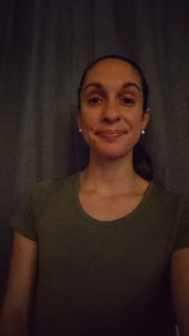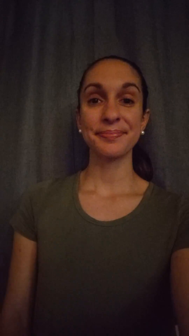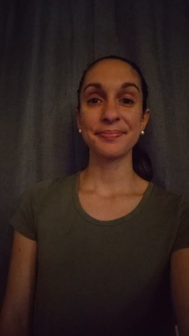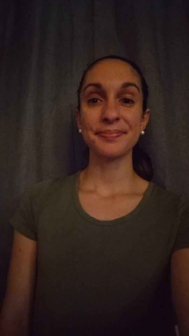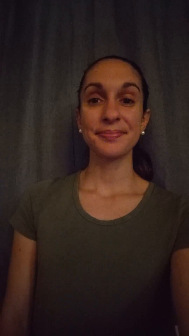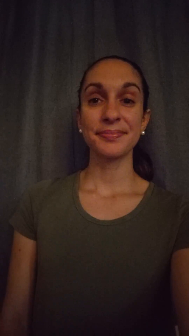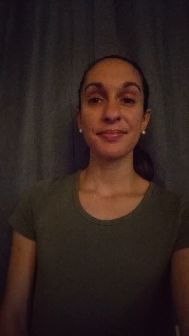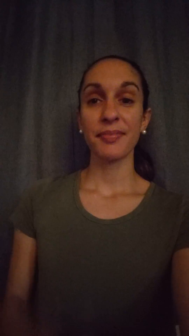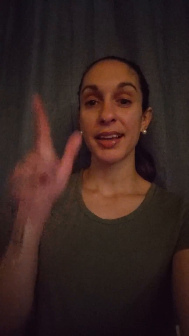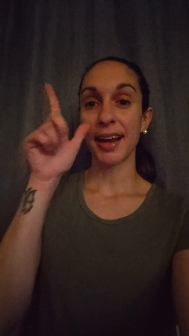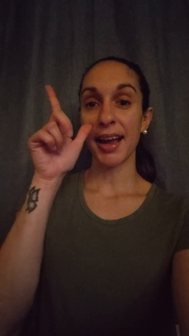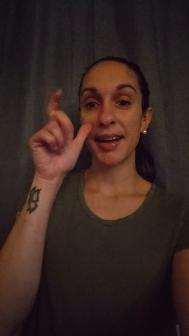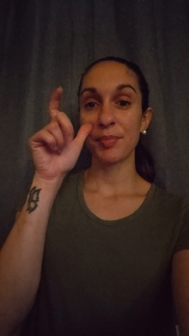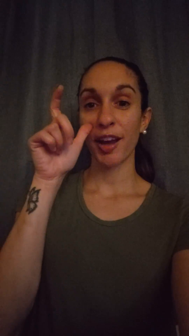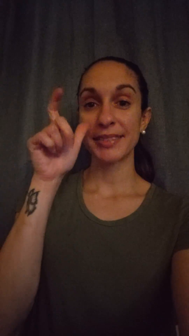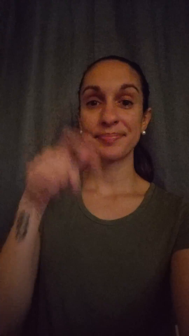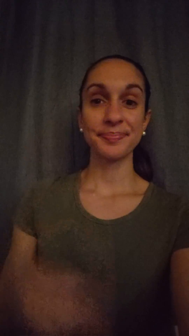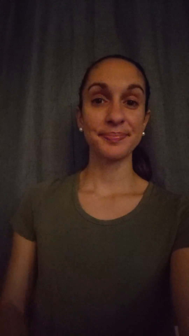camera